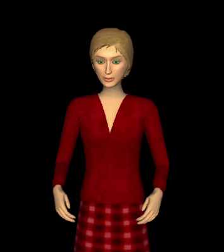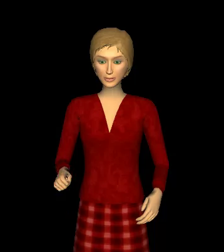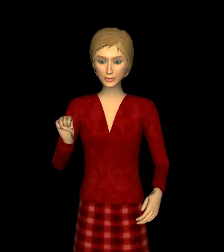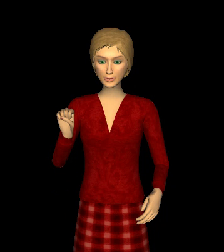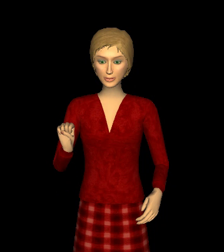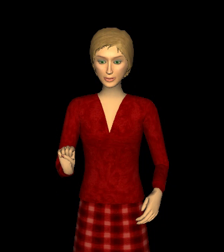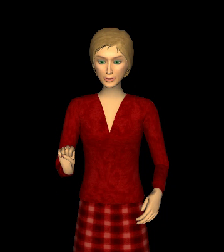جنوب